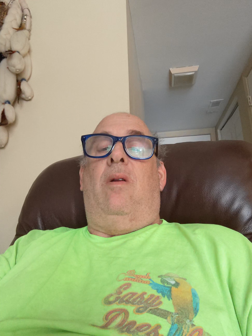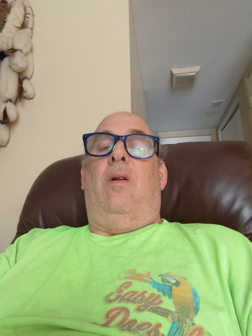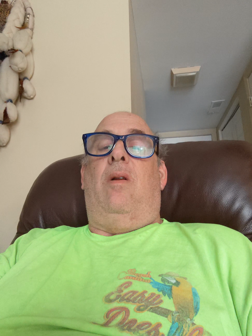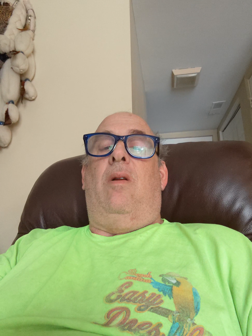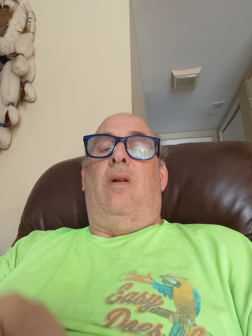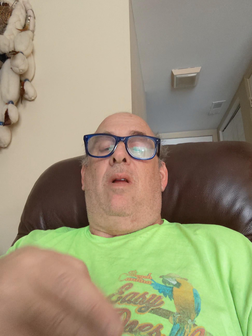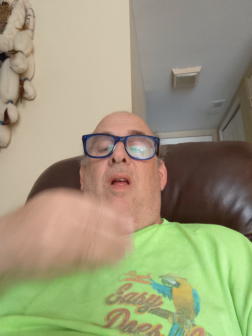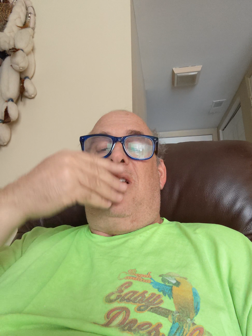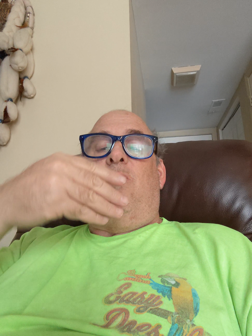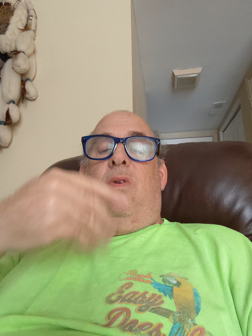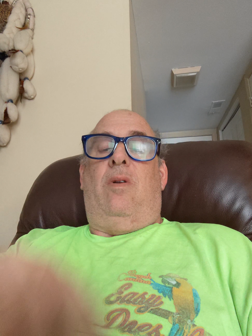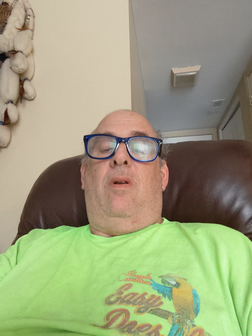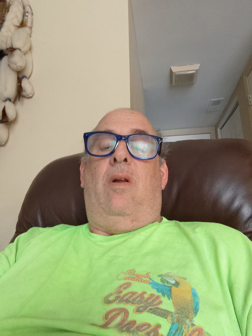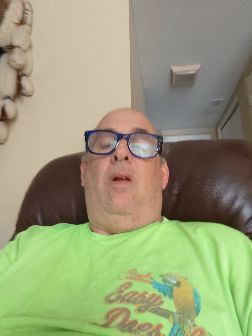cereal